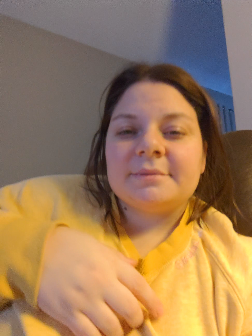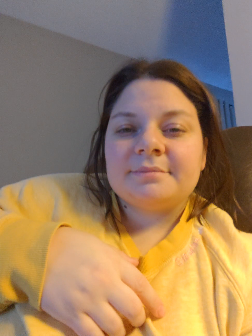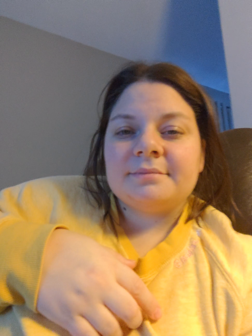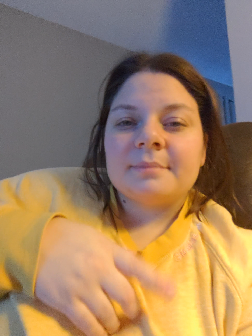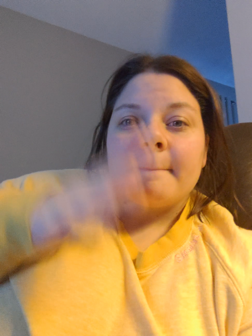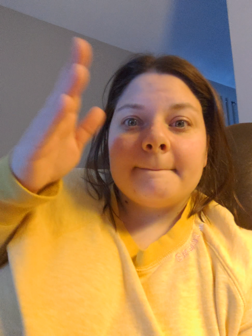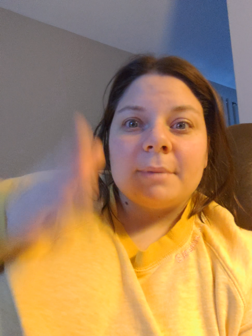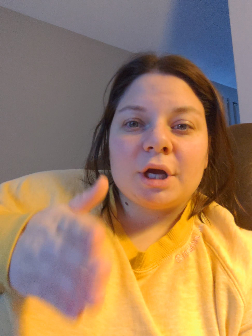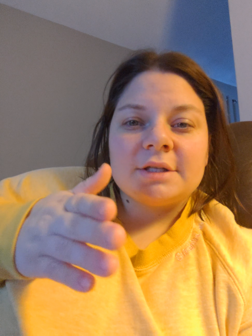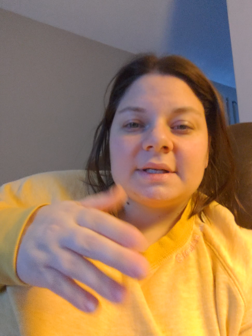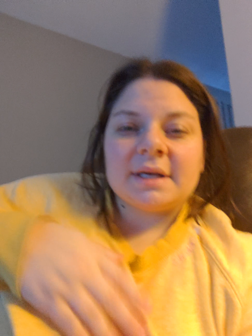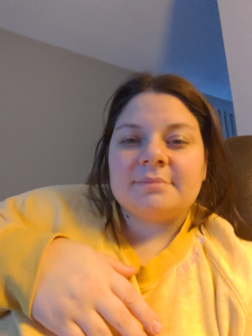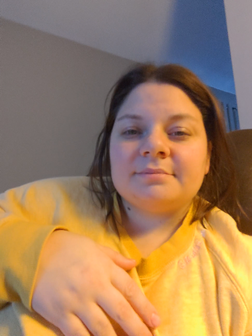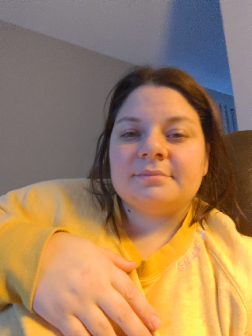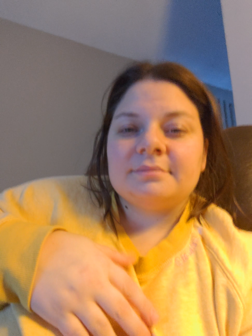person